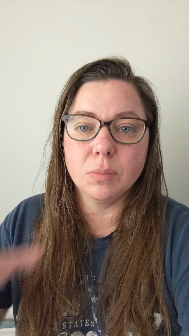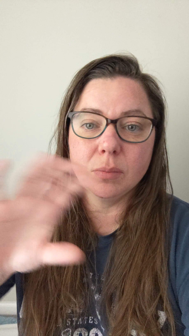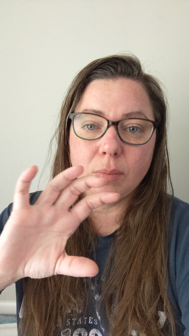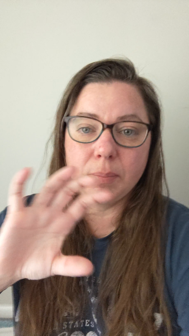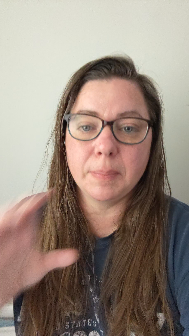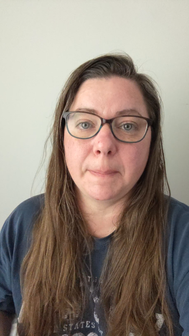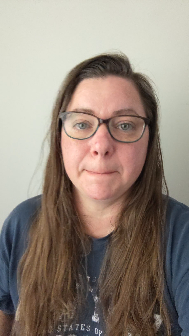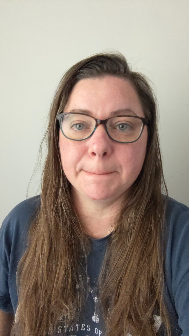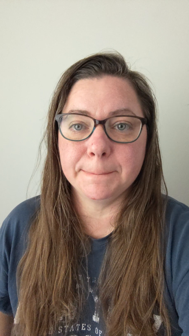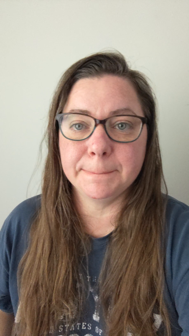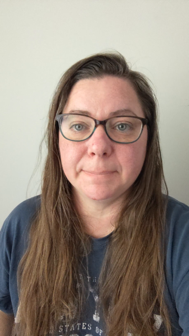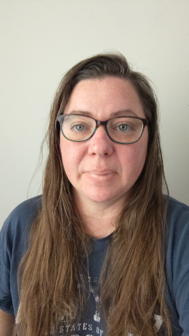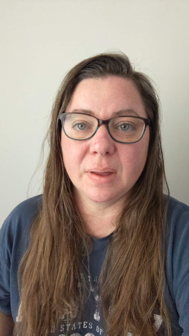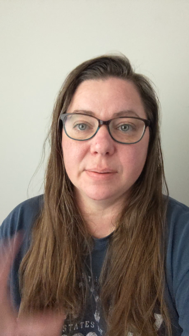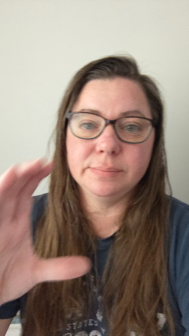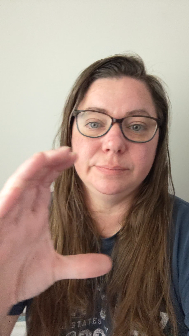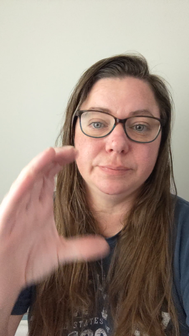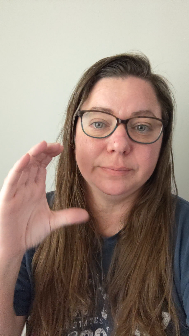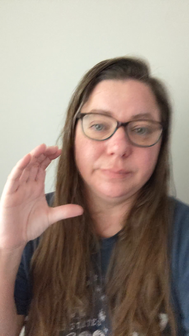bus